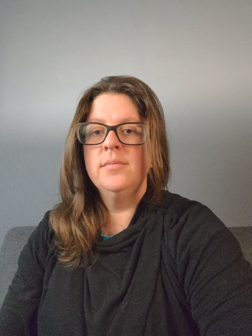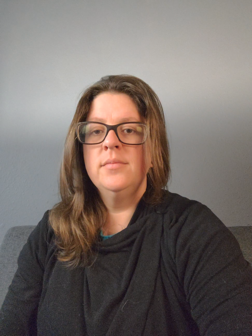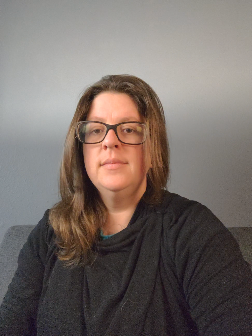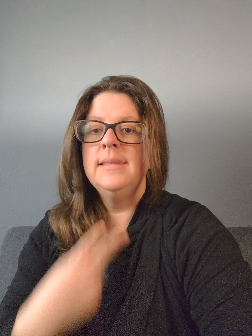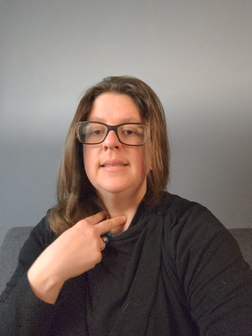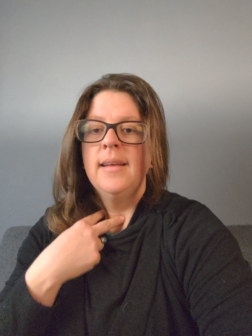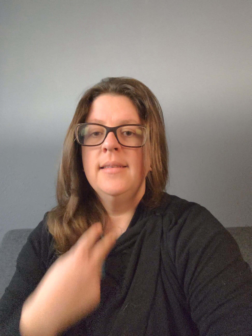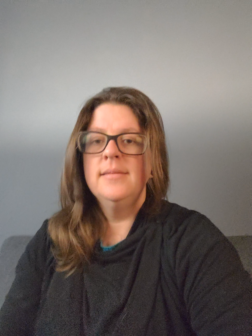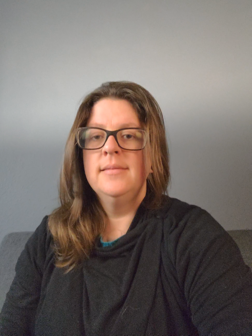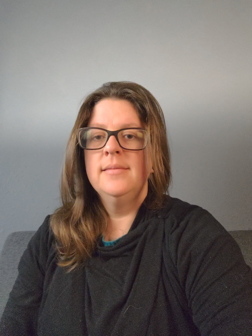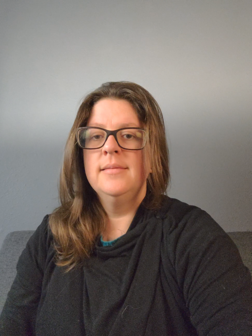stuck